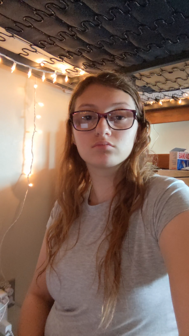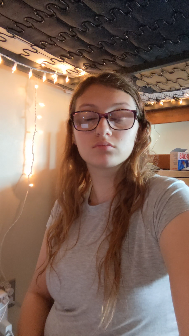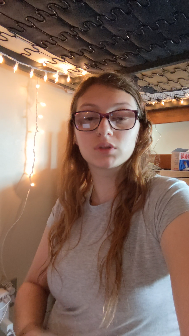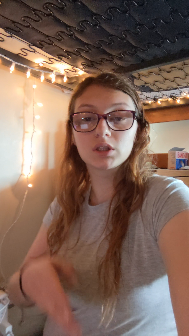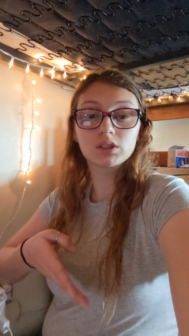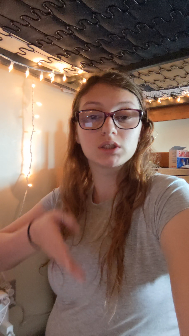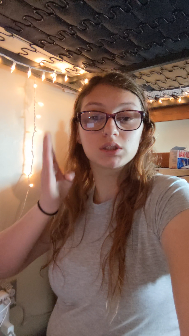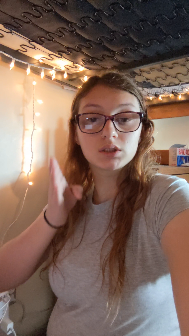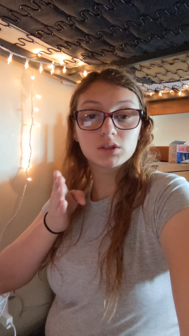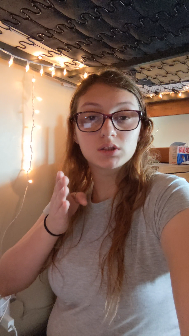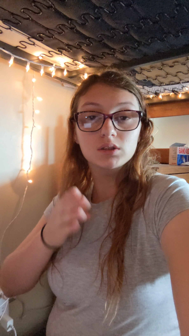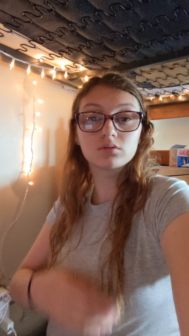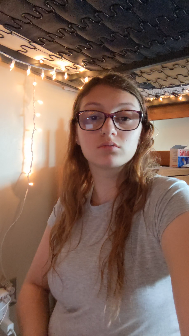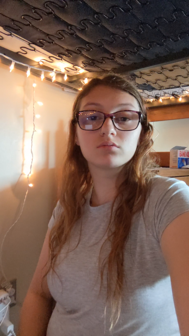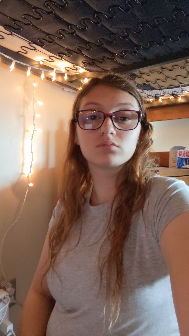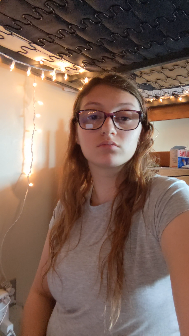kick